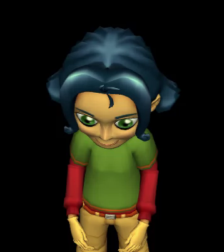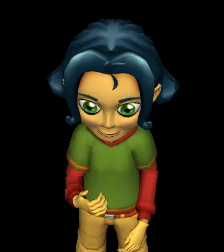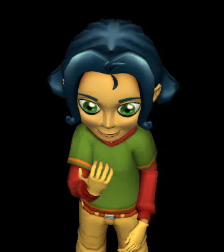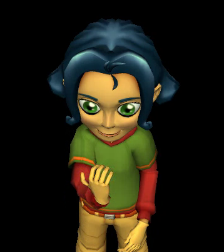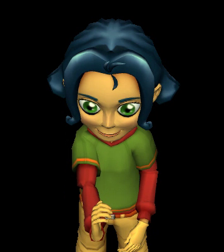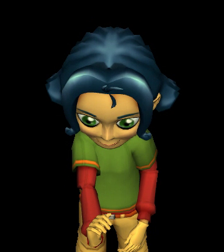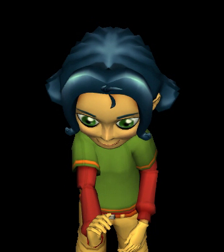حار